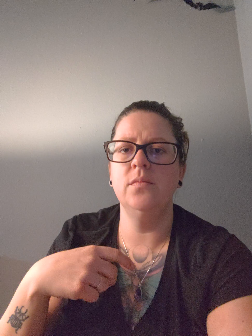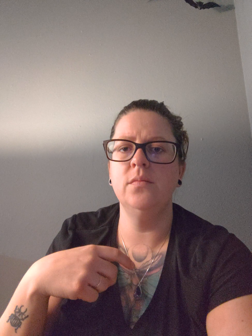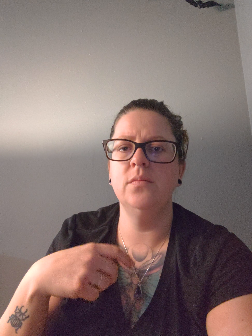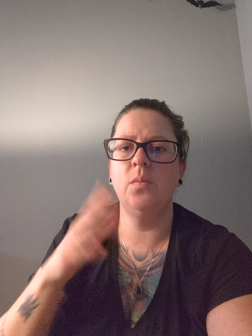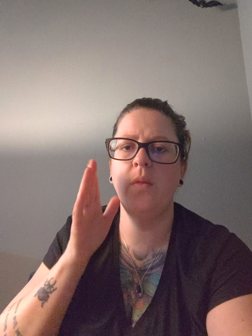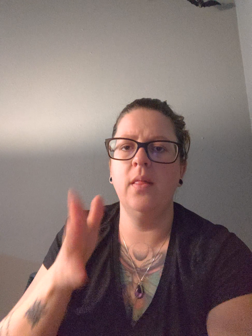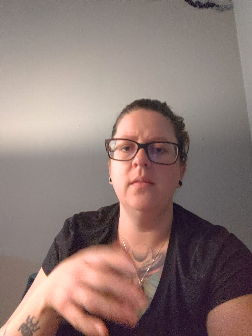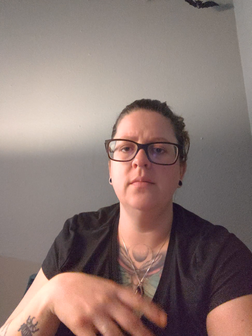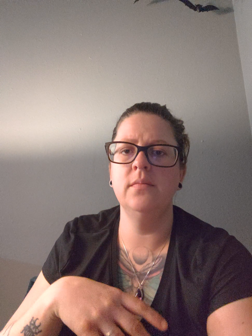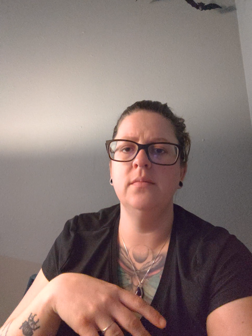will